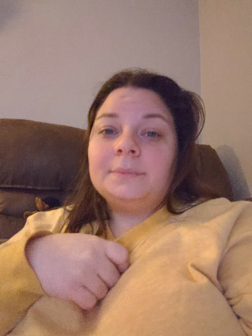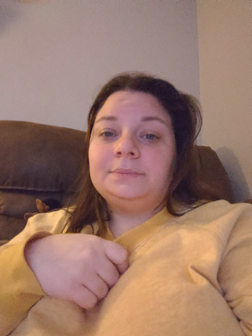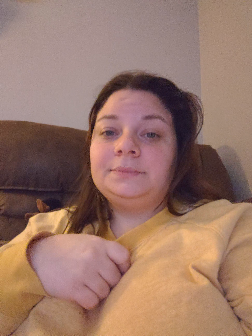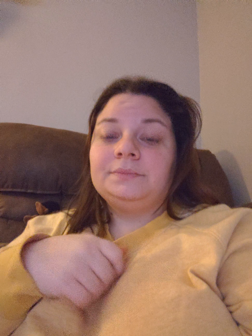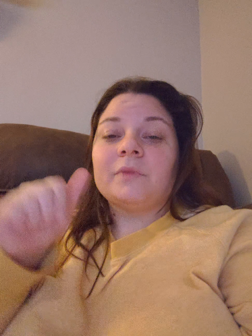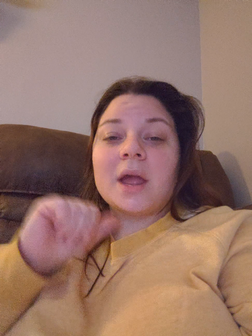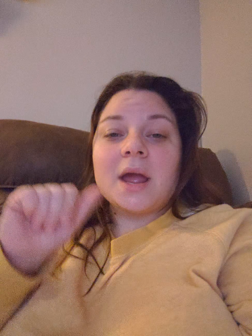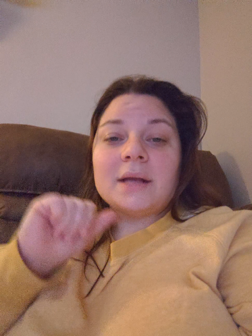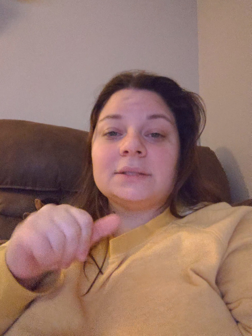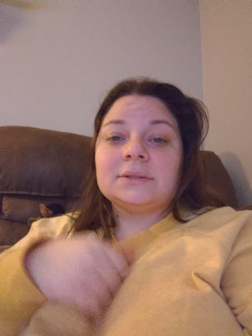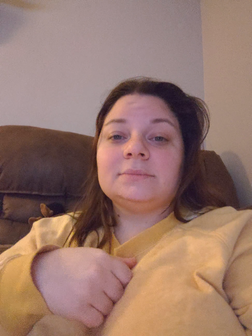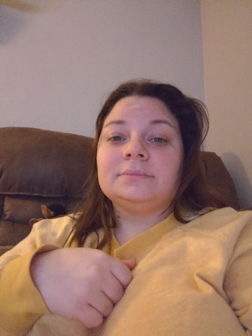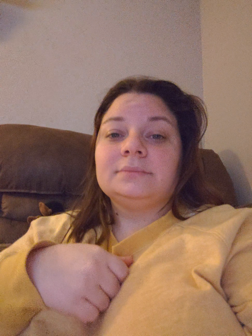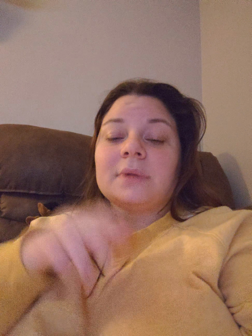aunt